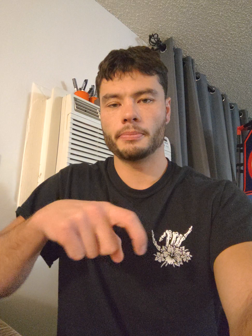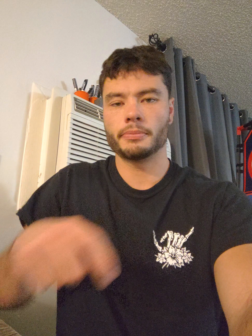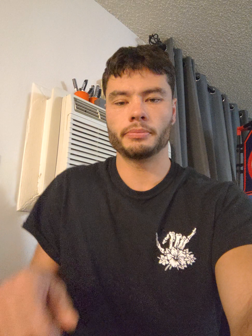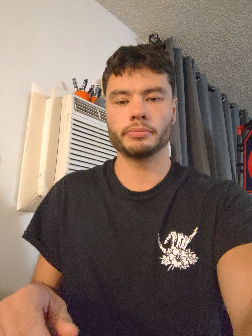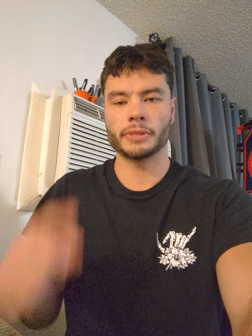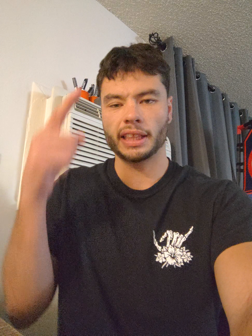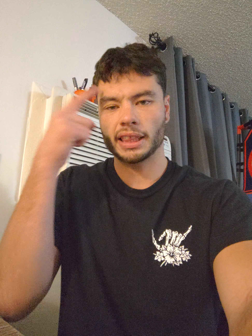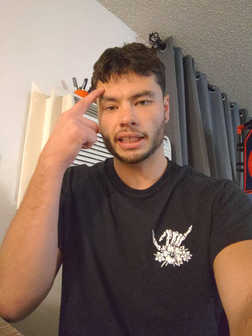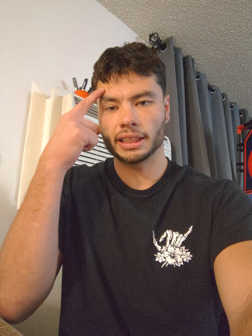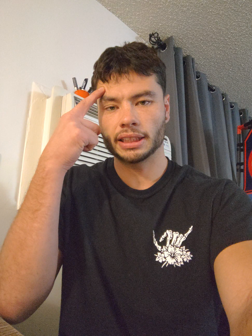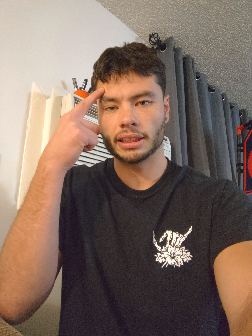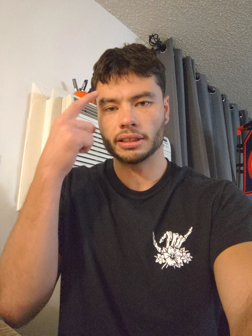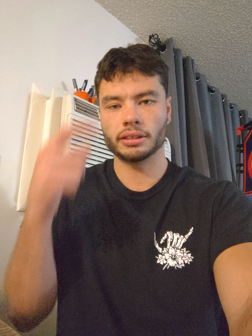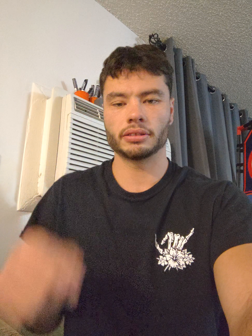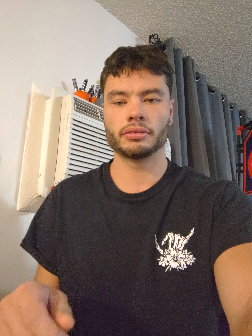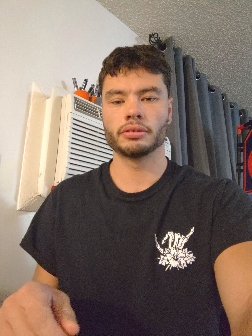think